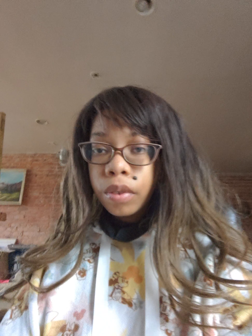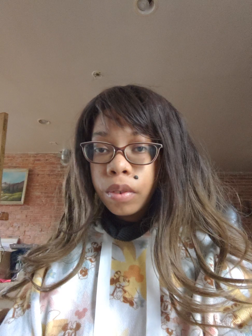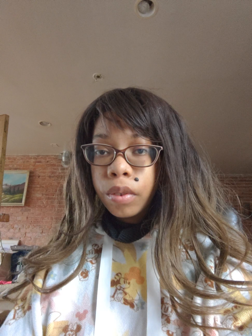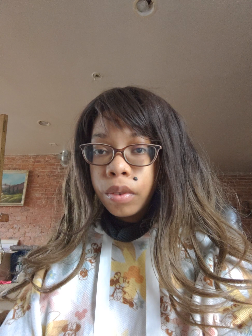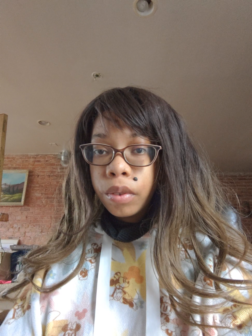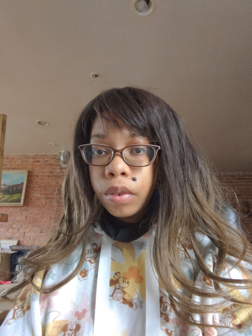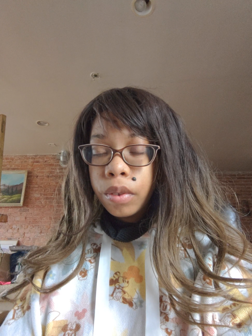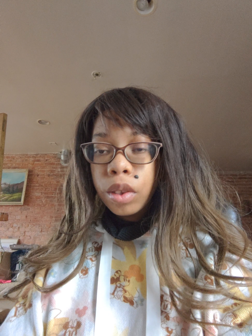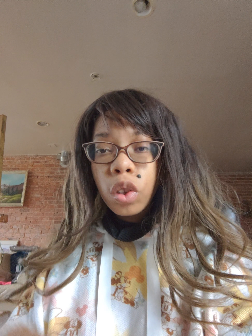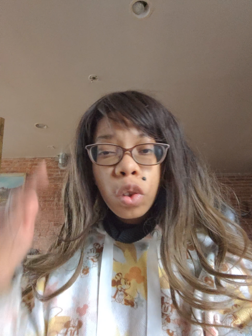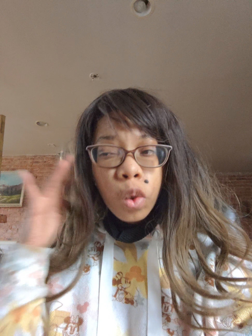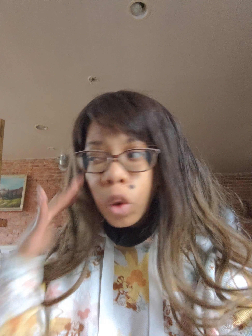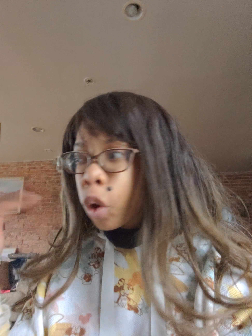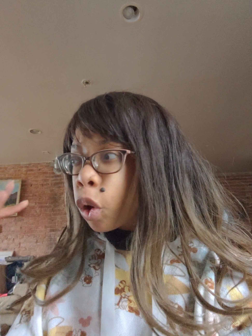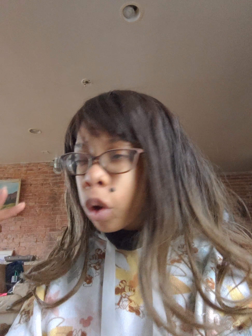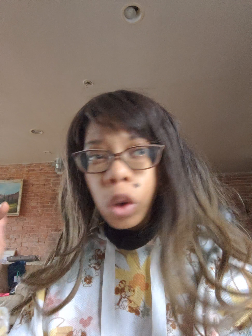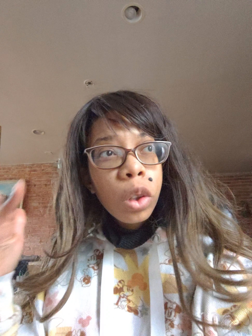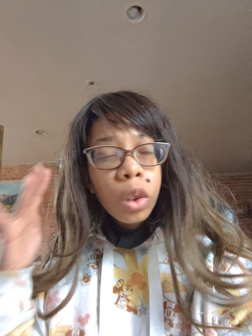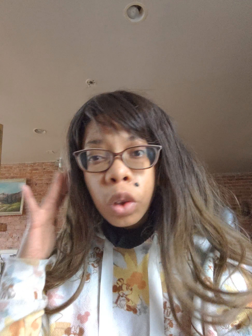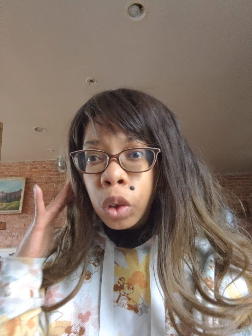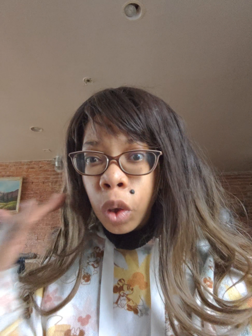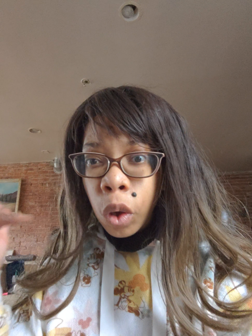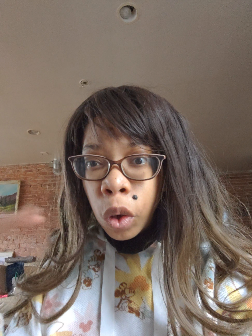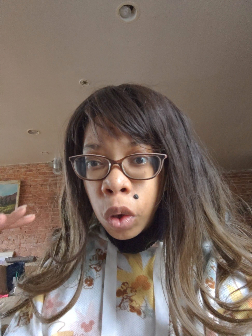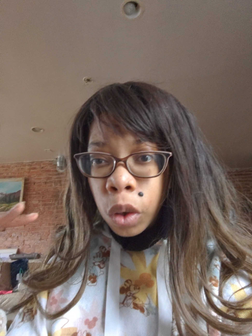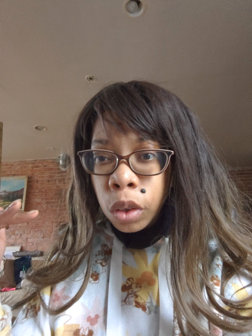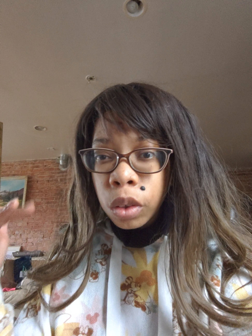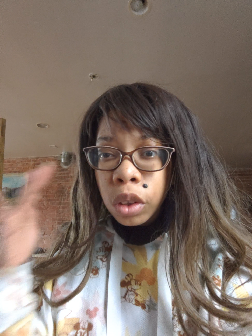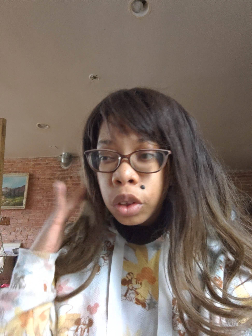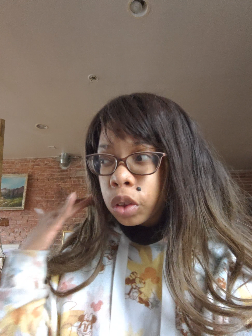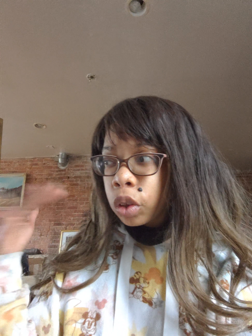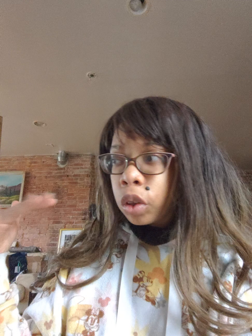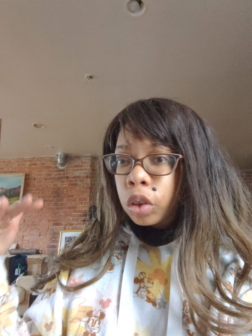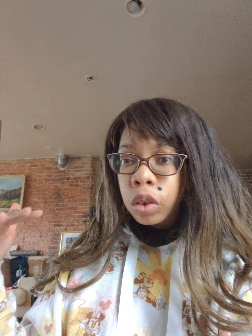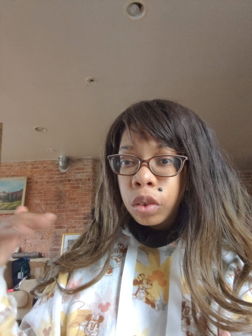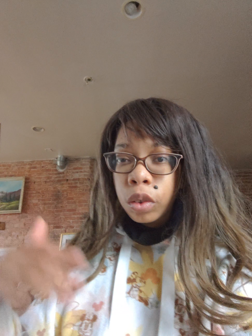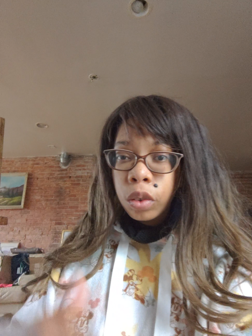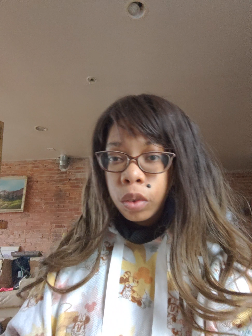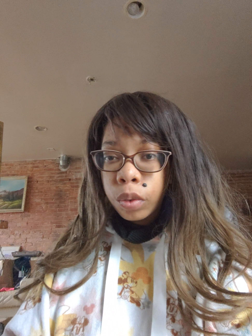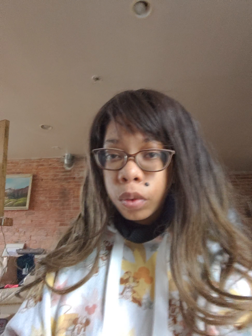noisy